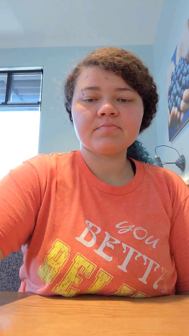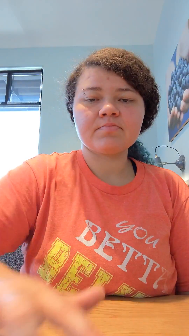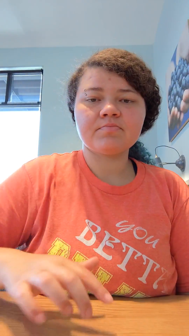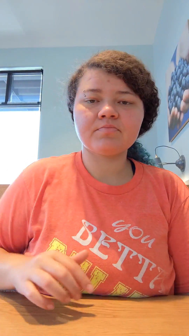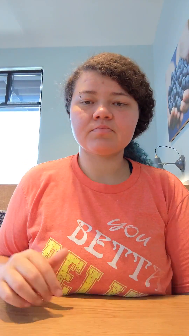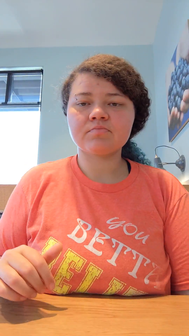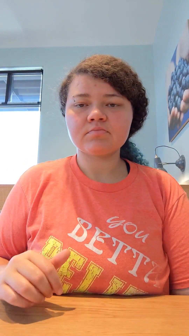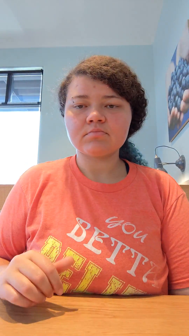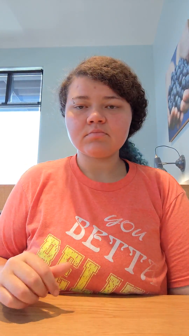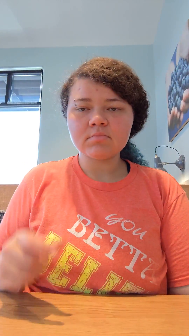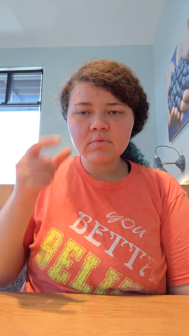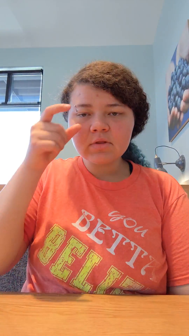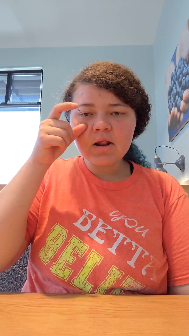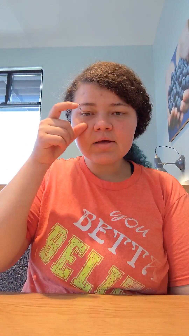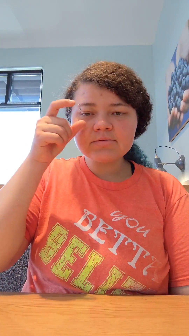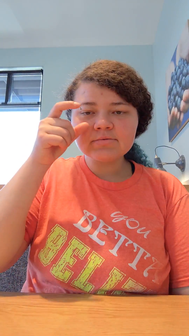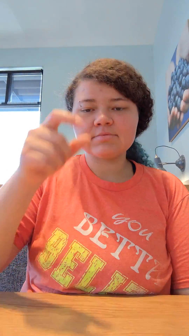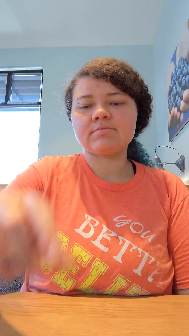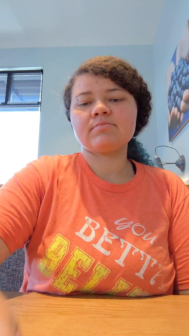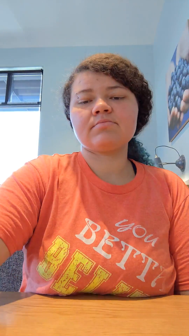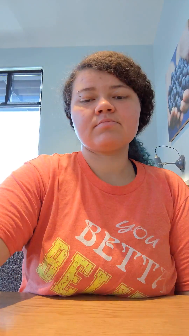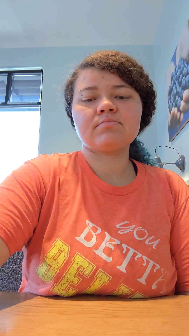glasses